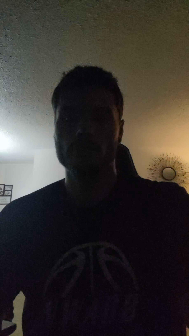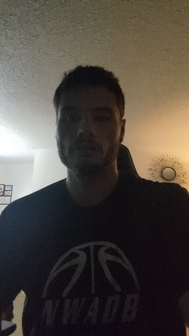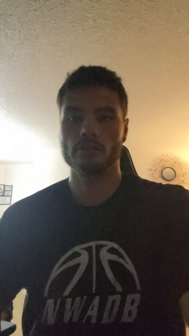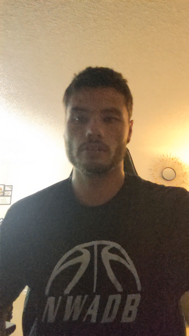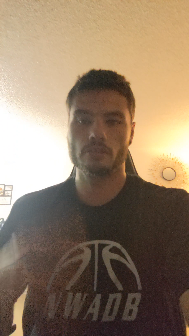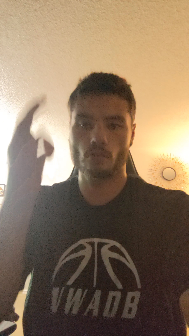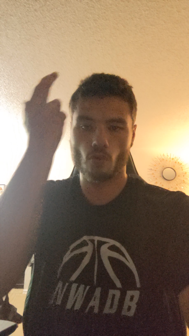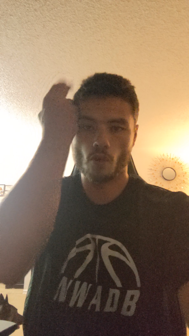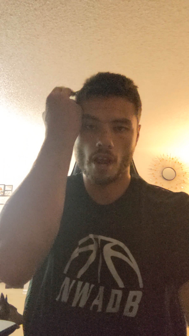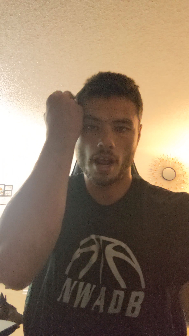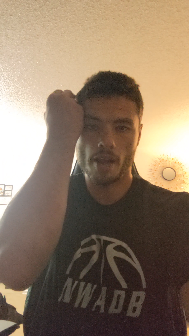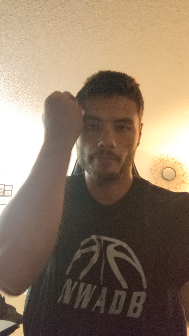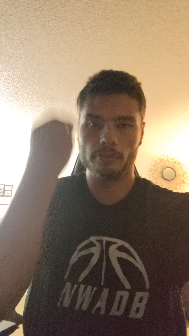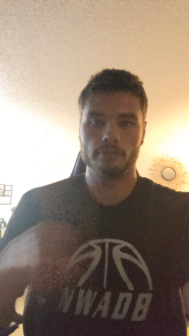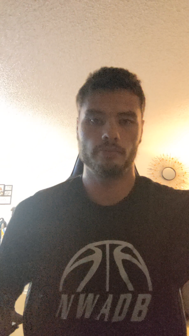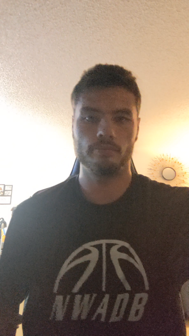rabbit